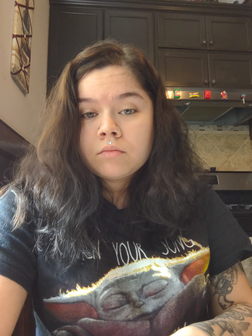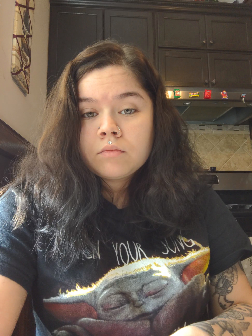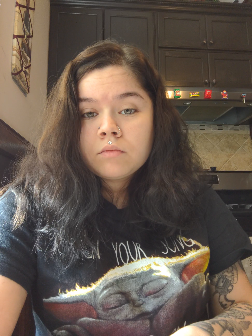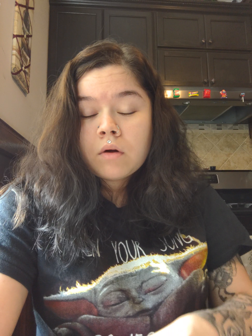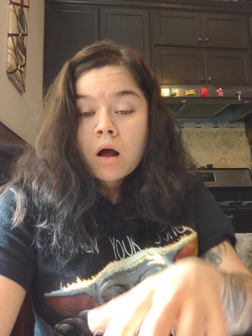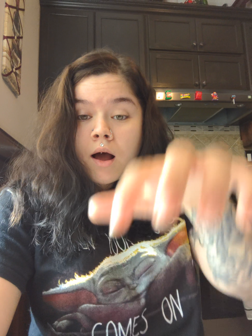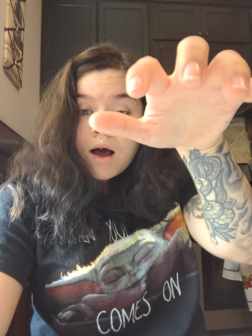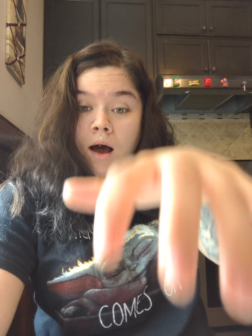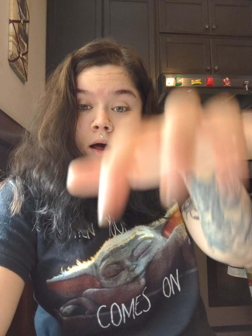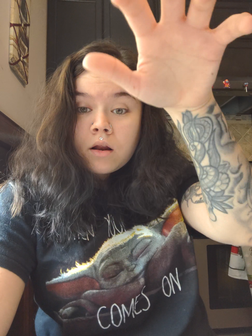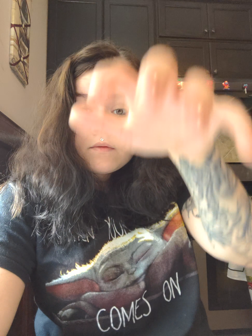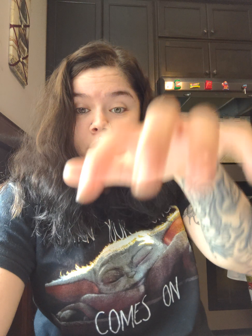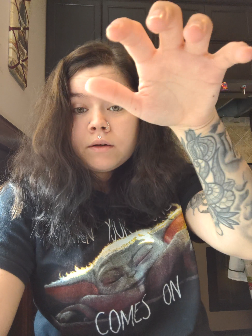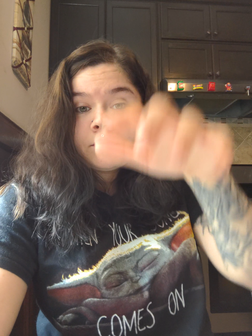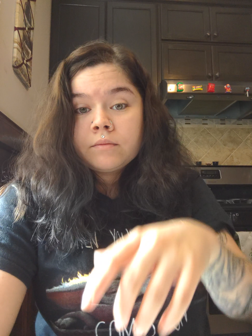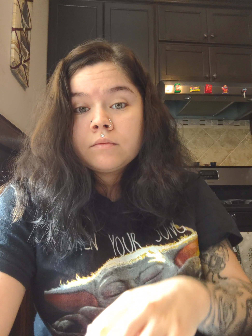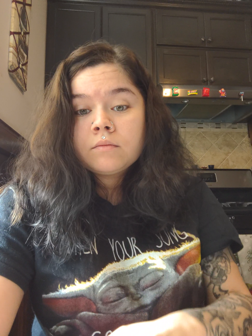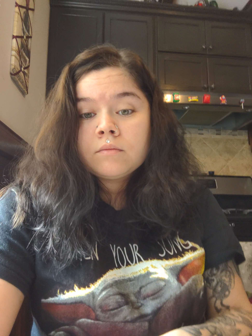alligator